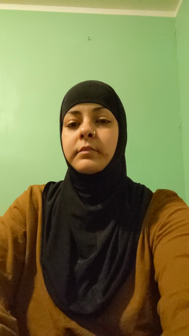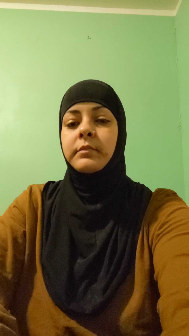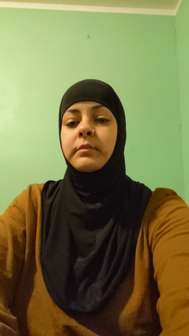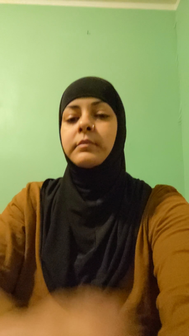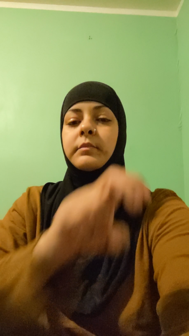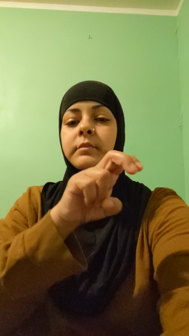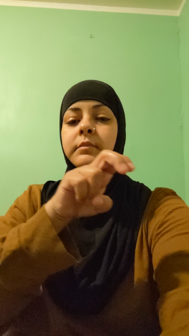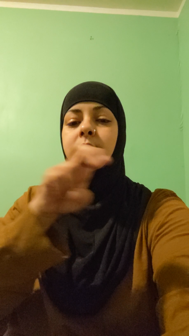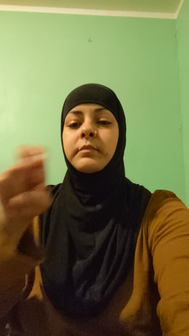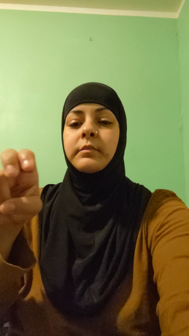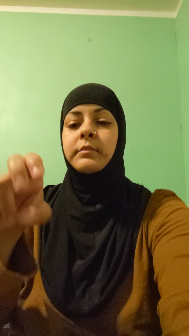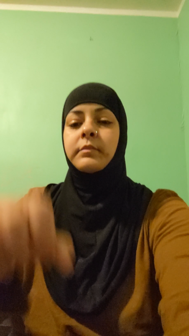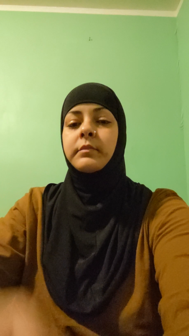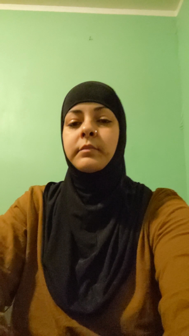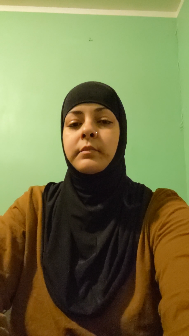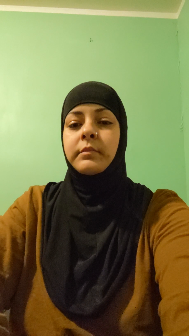couch